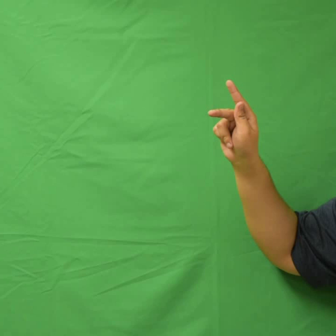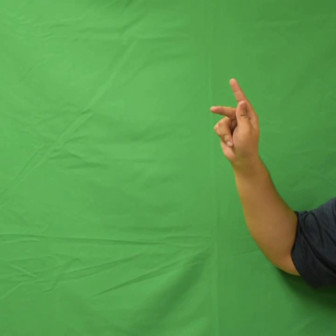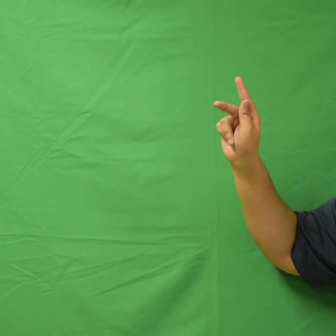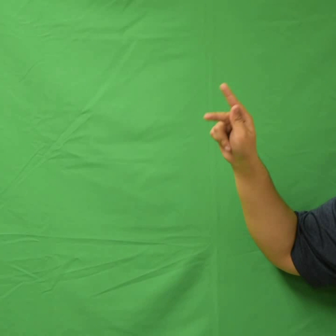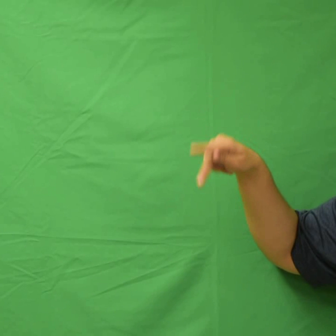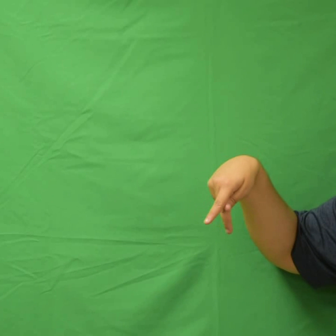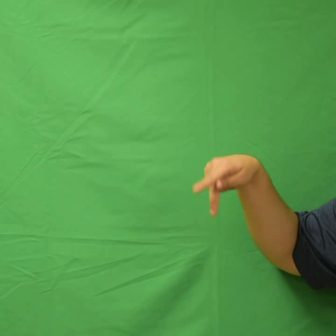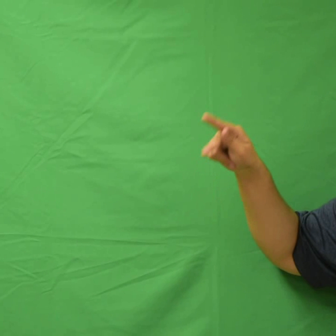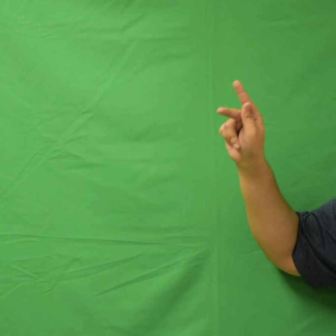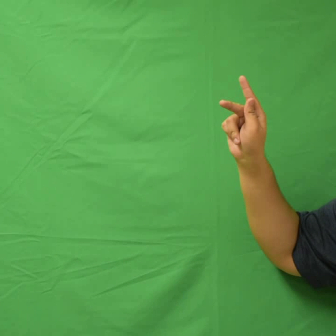K